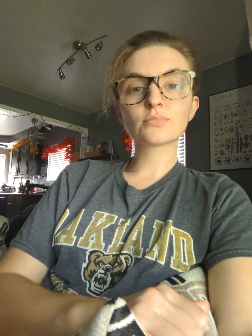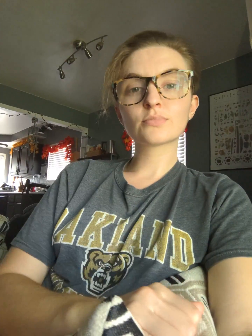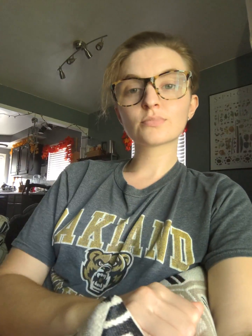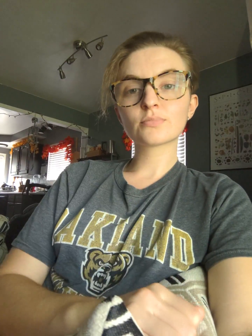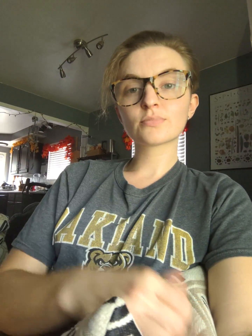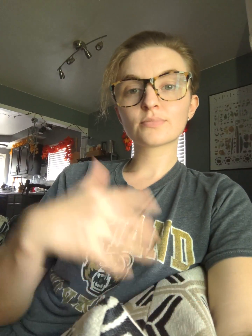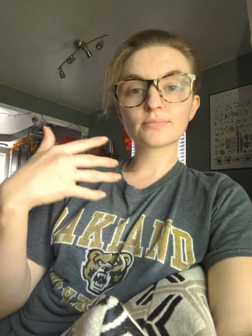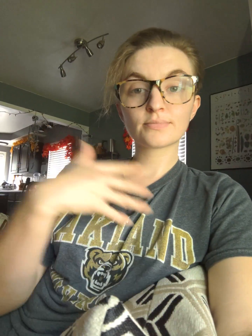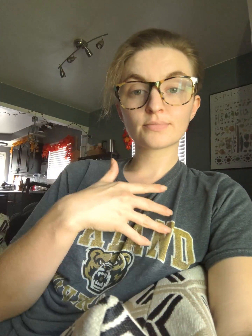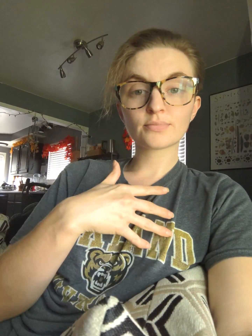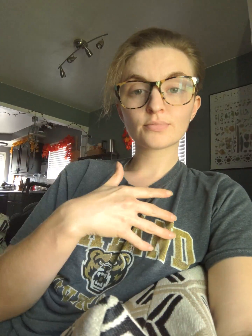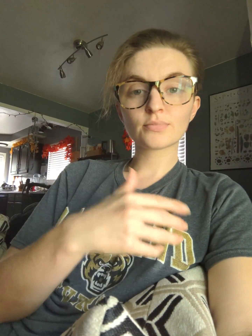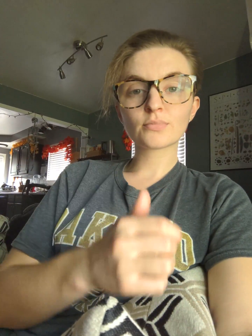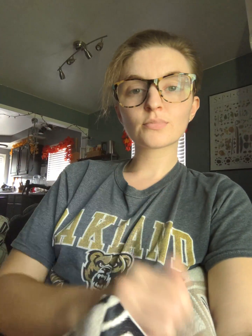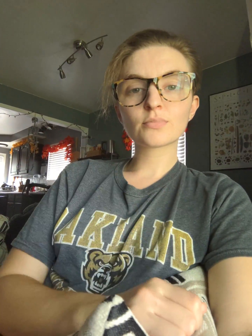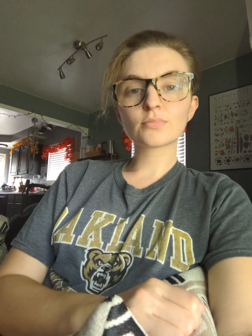scared